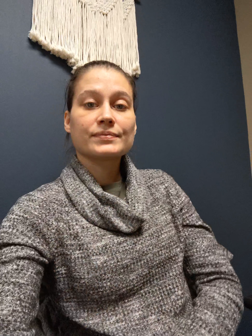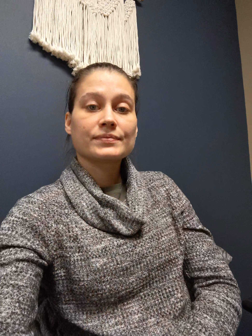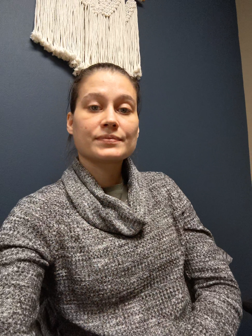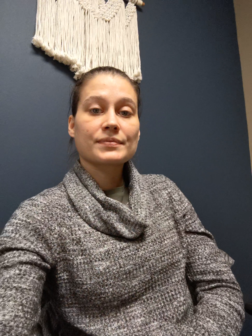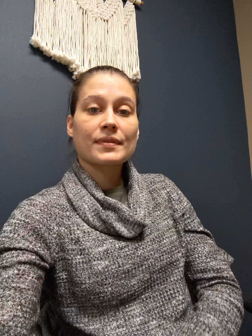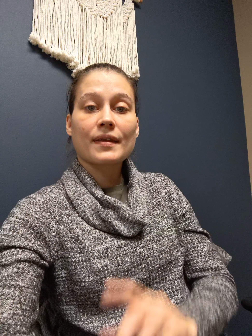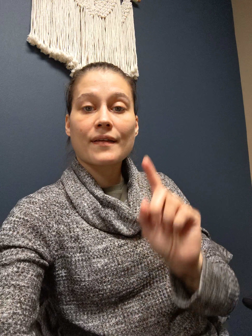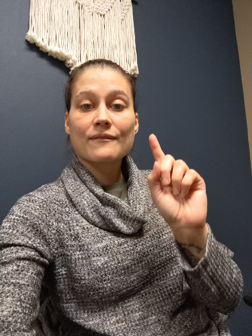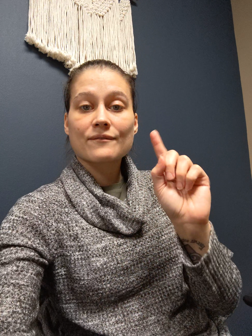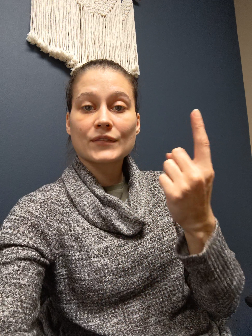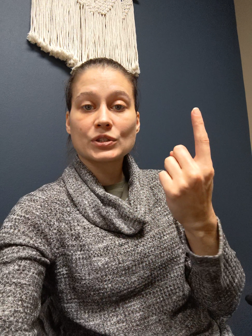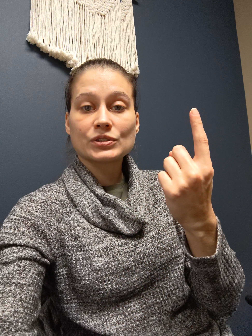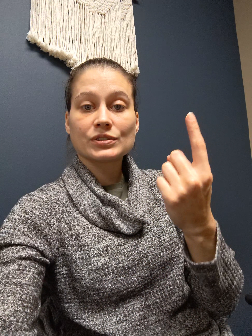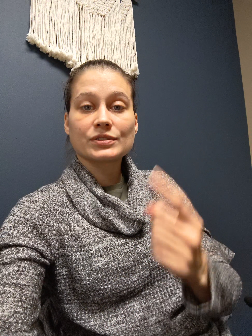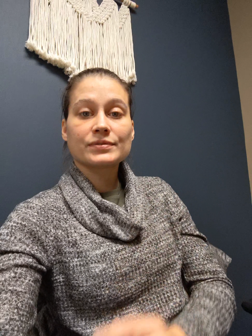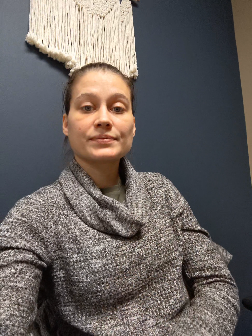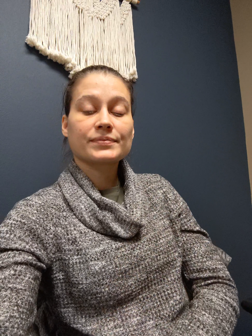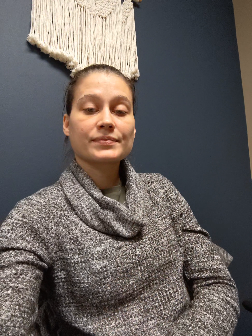first